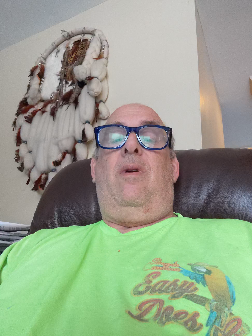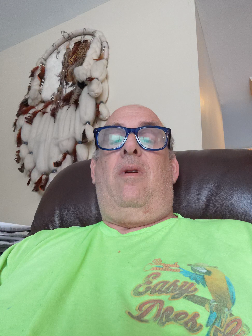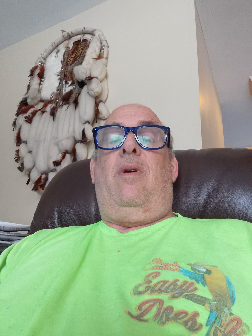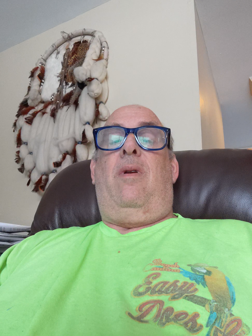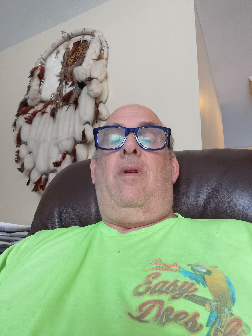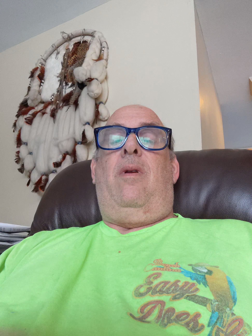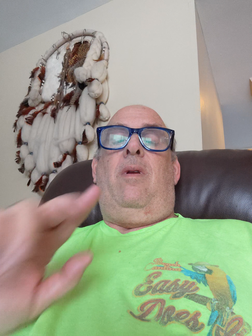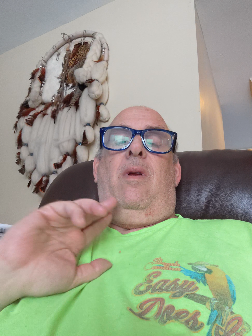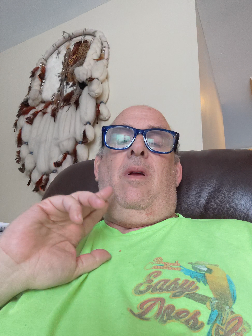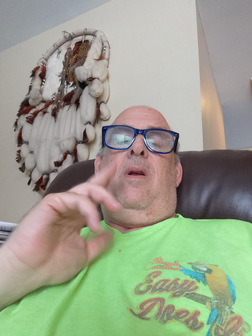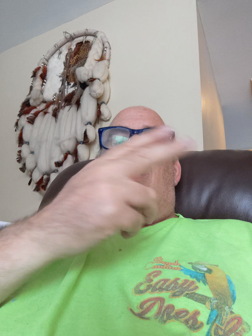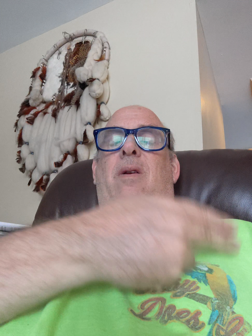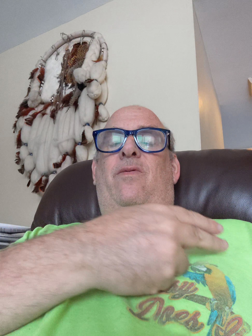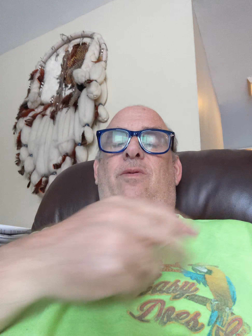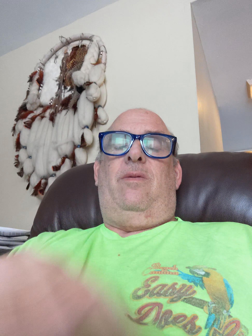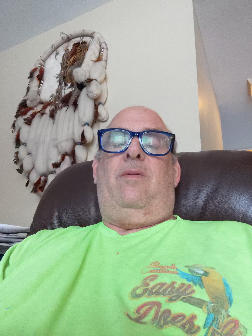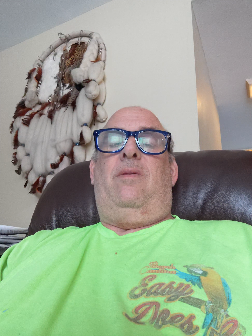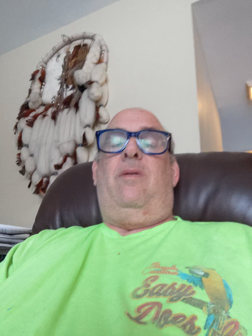we